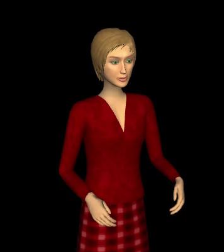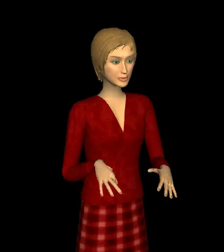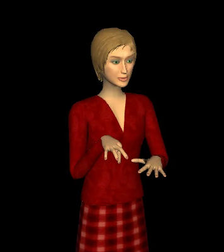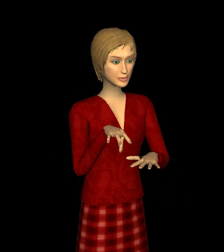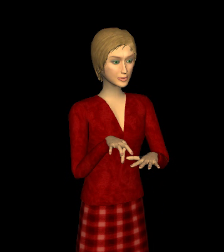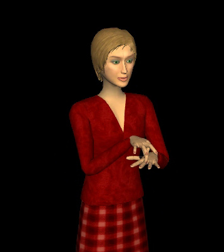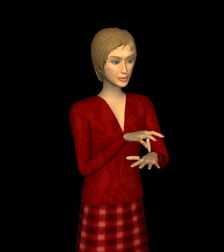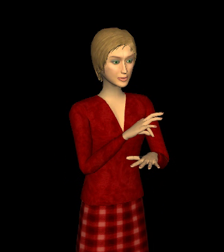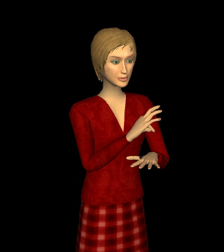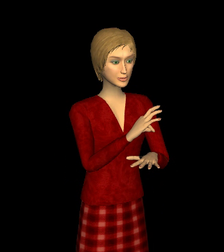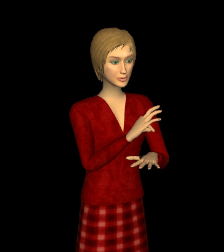زواج